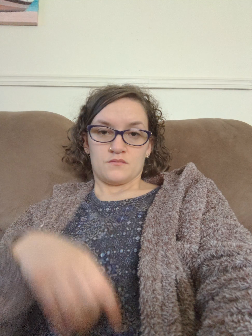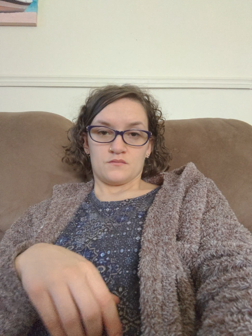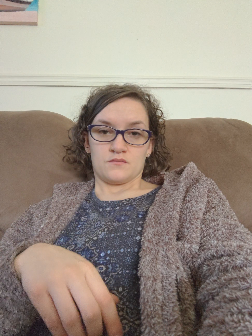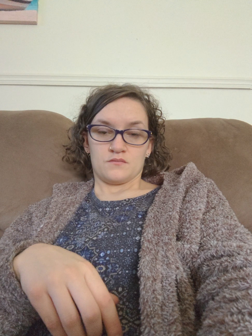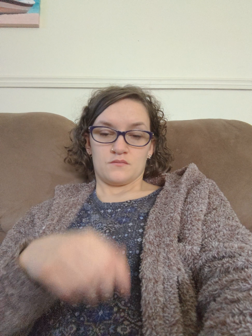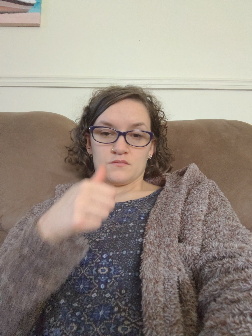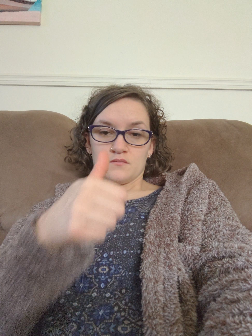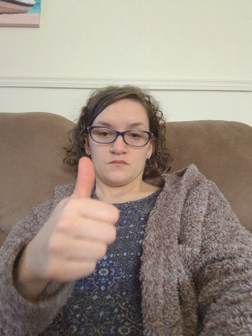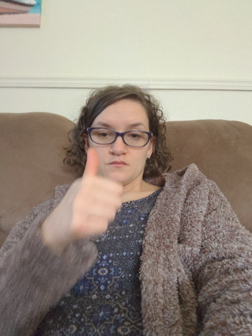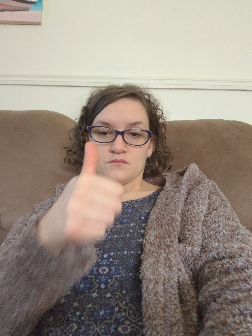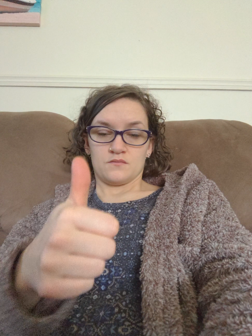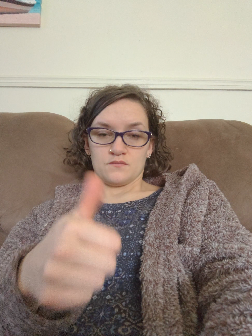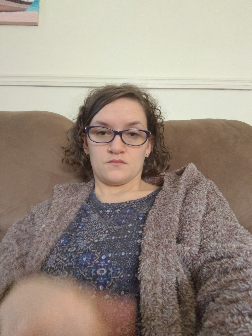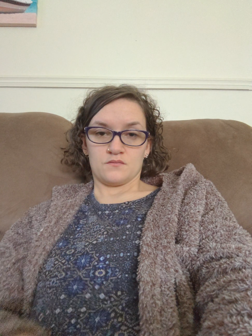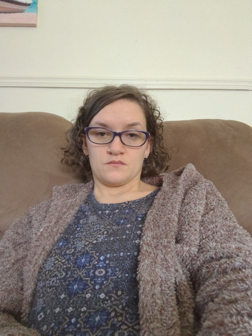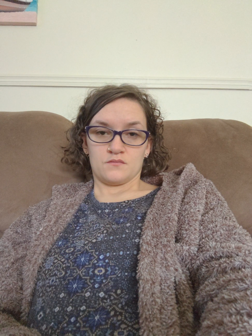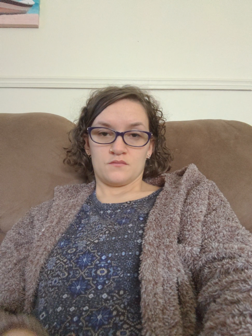yourself